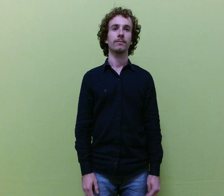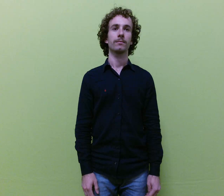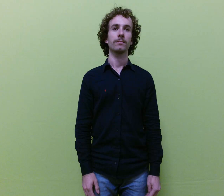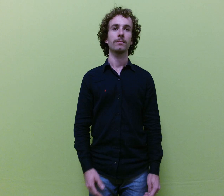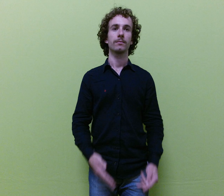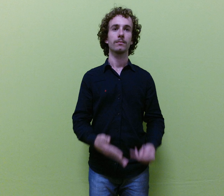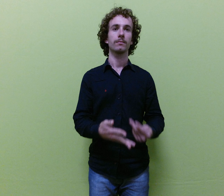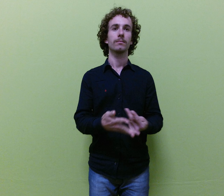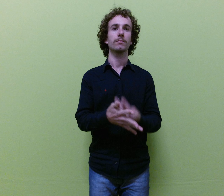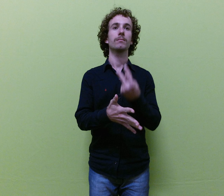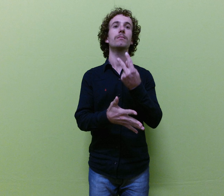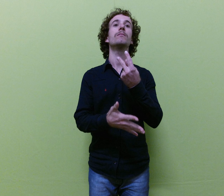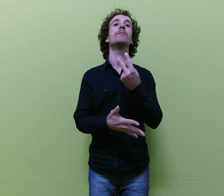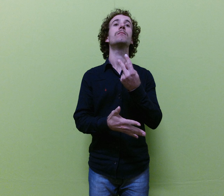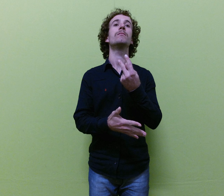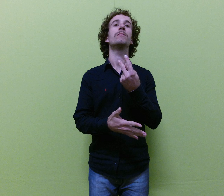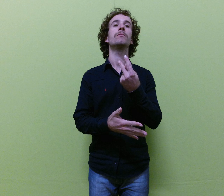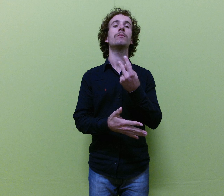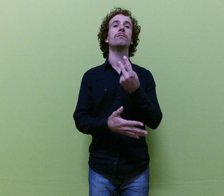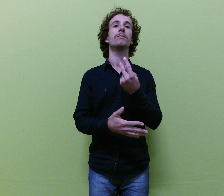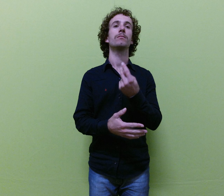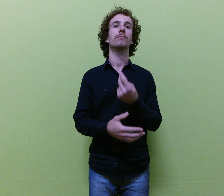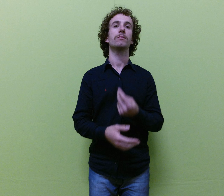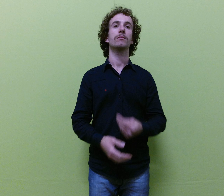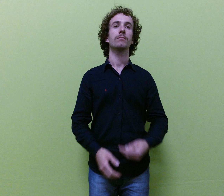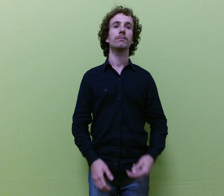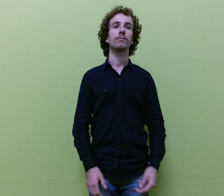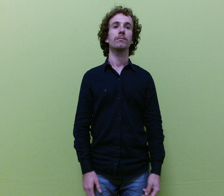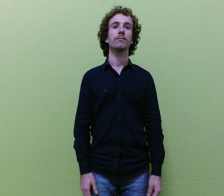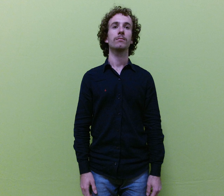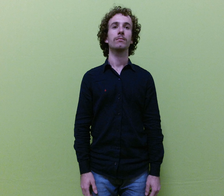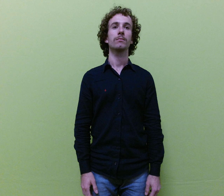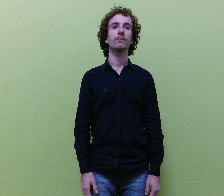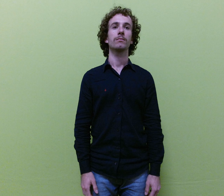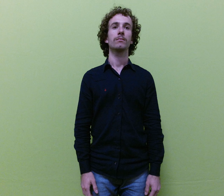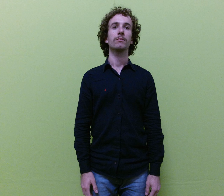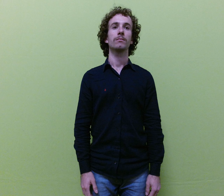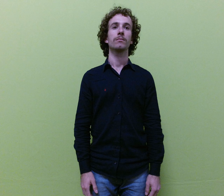acontecer